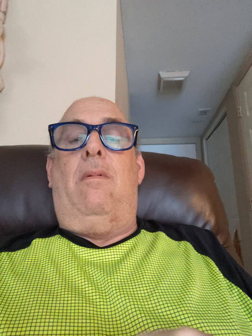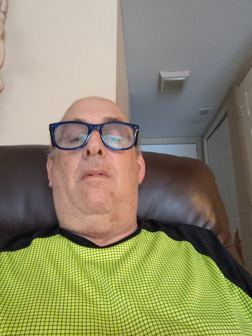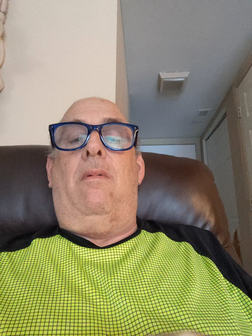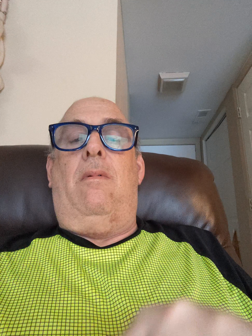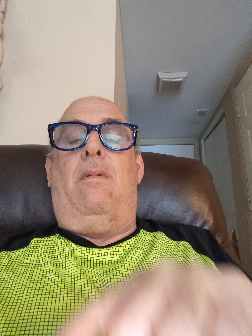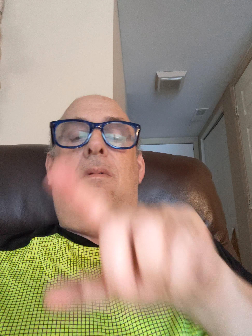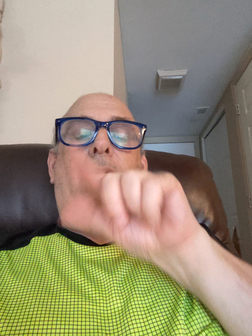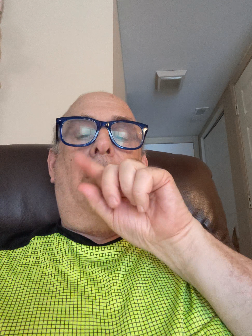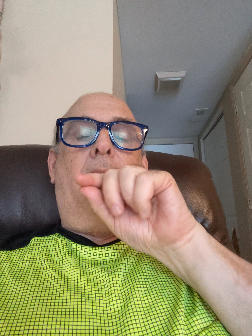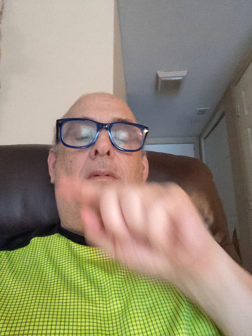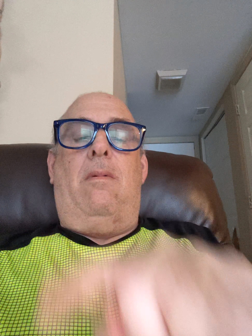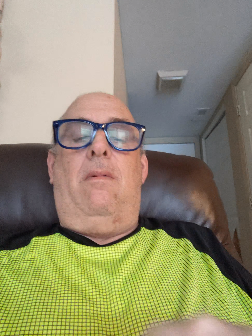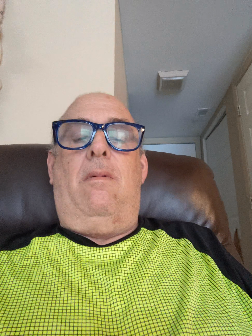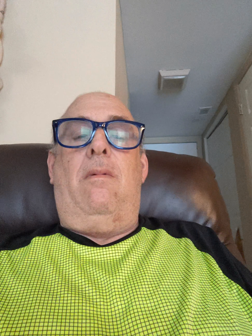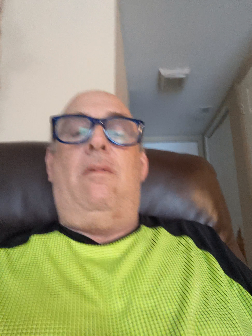bird